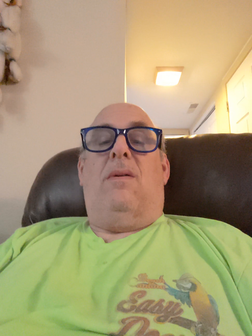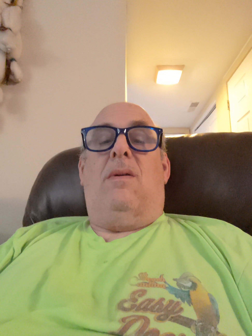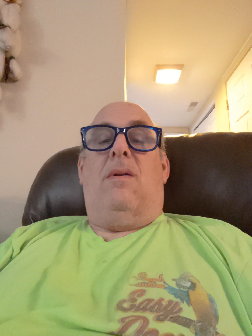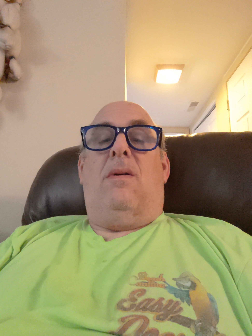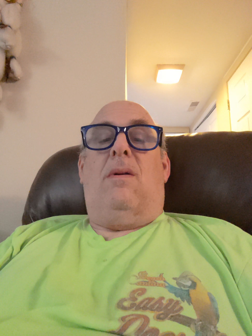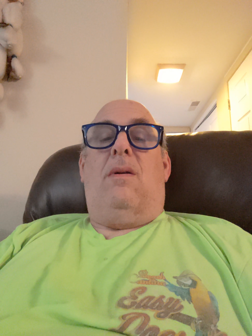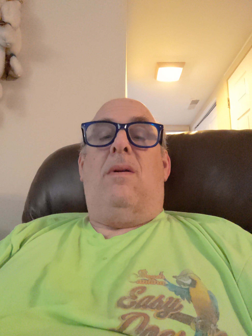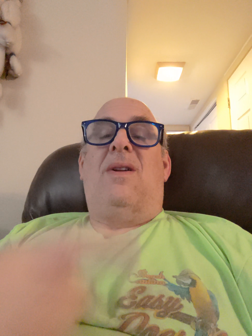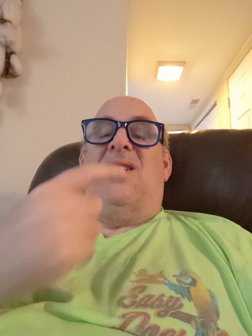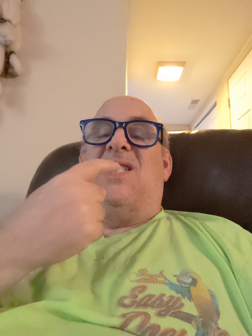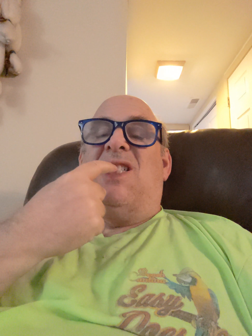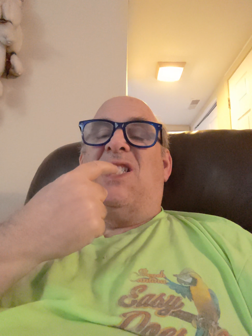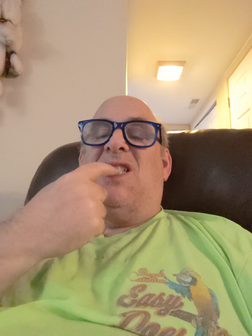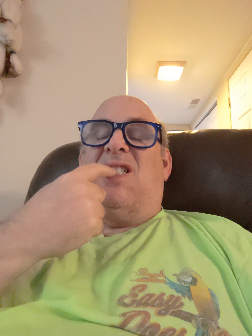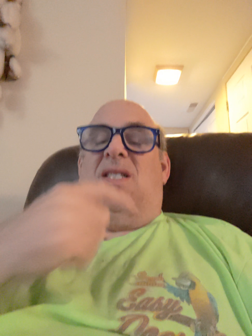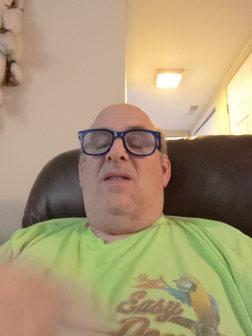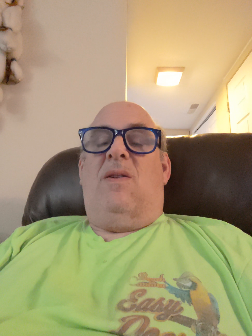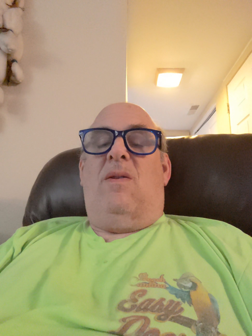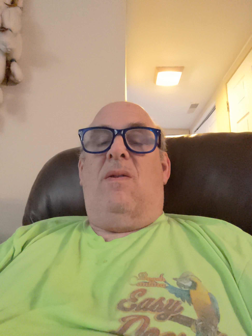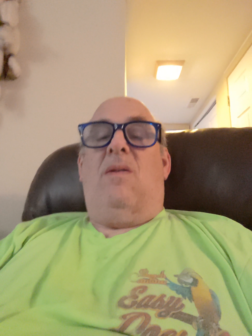window